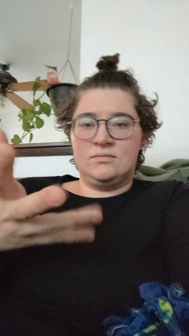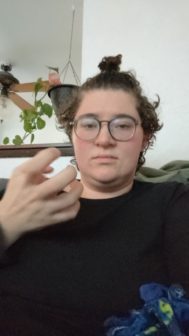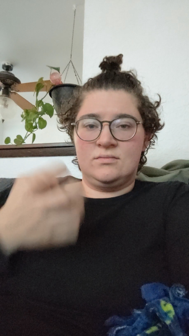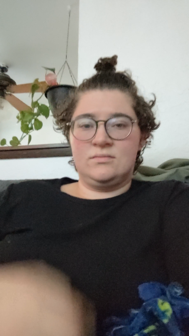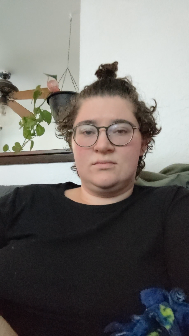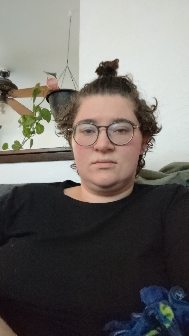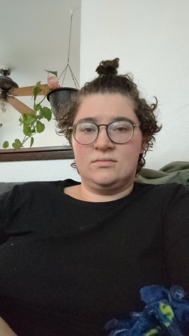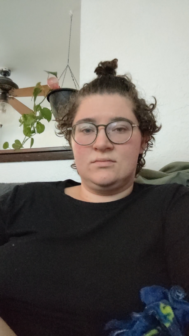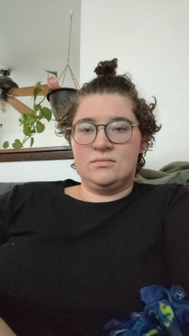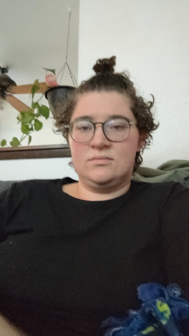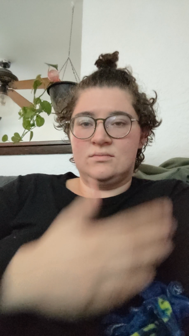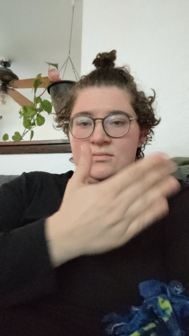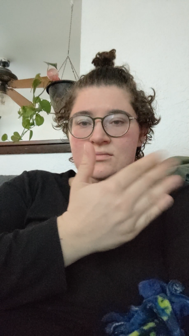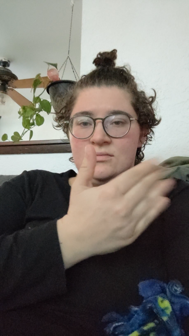butterfly